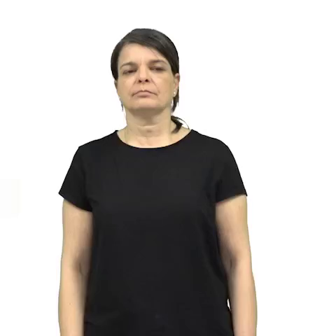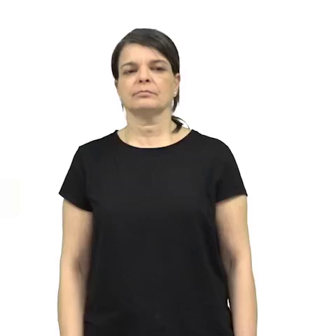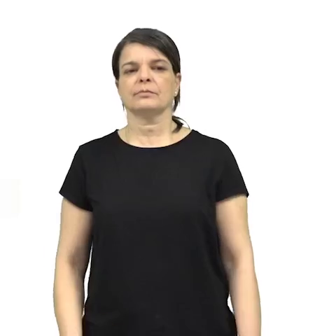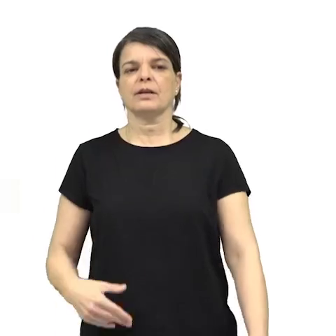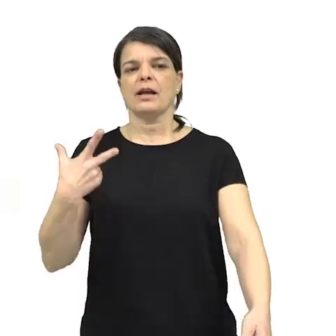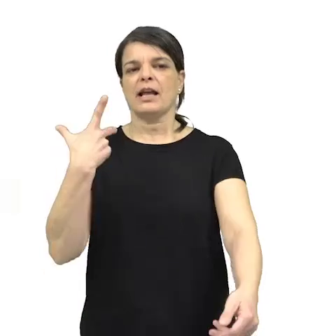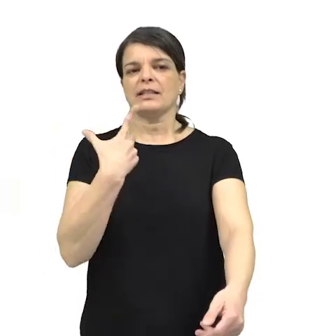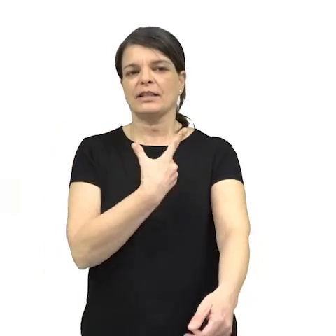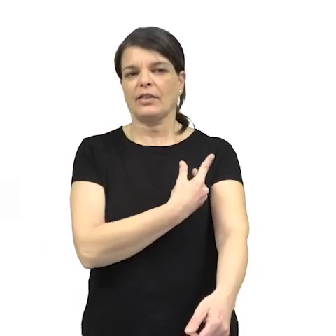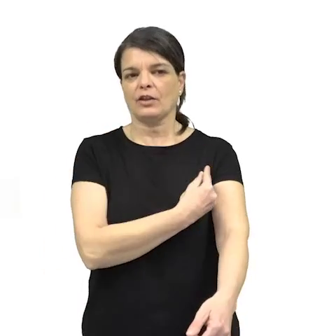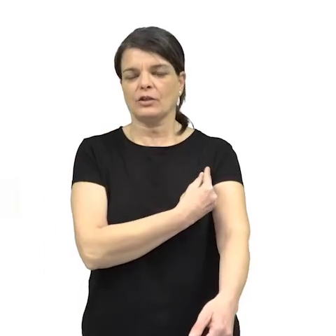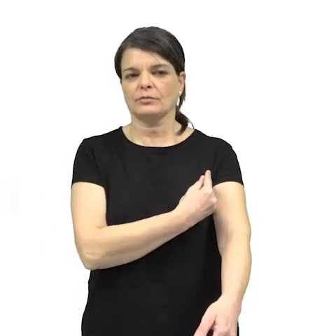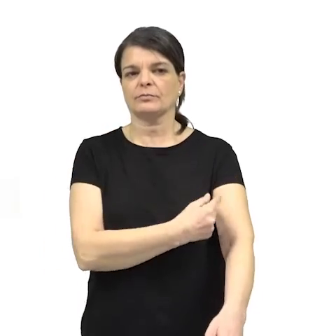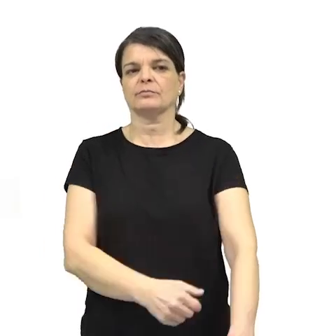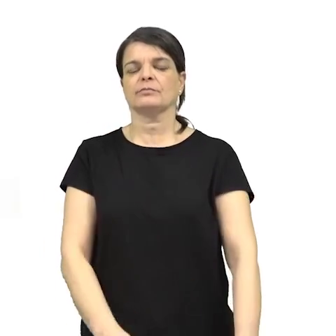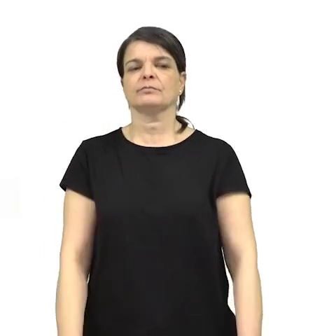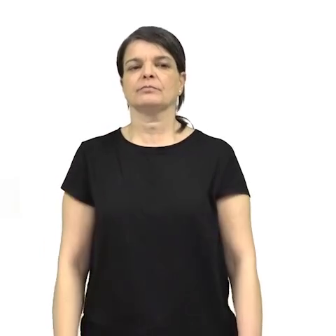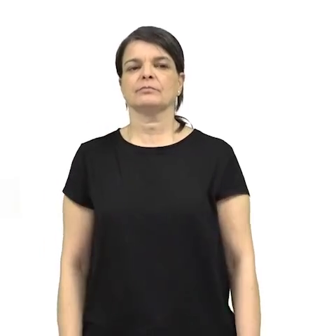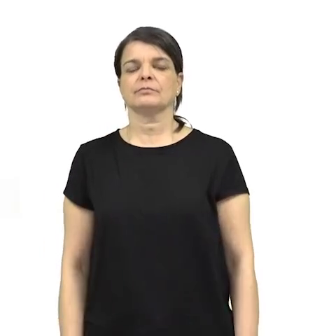inyeccion